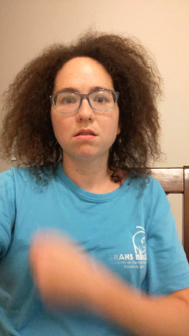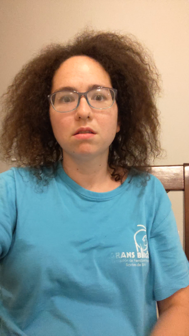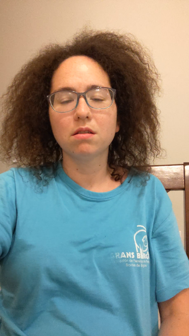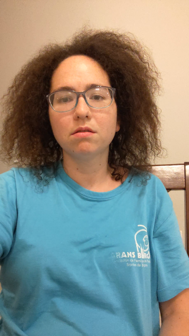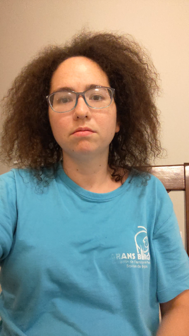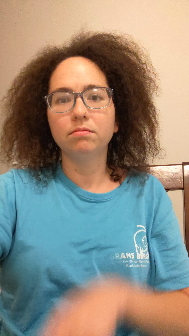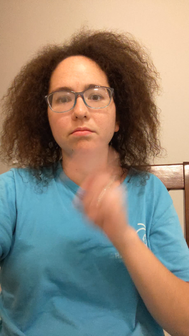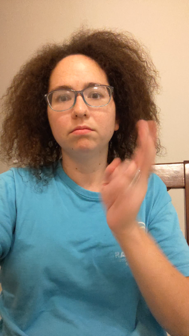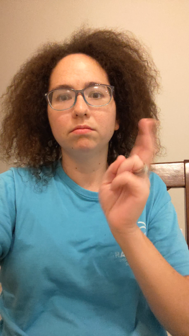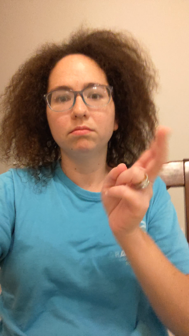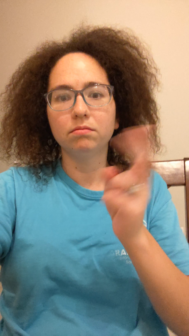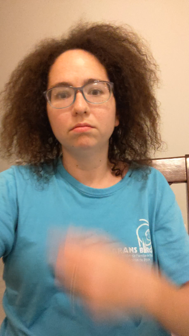hurry